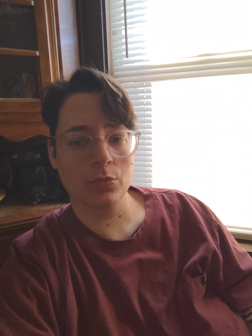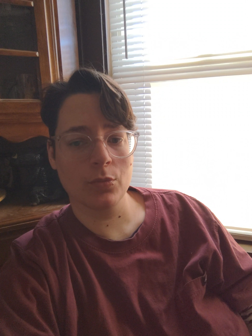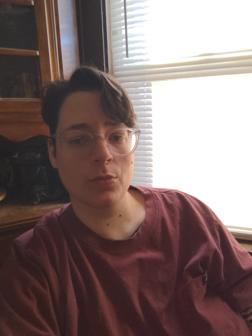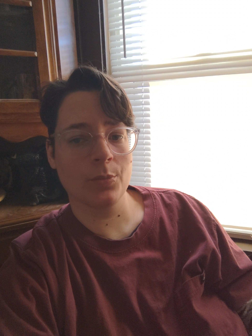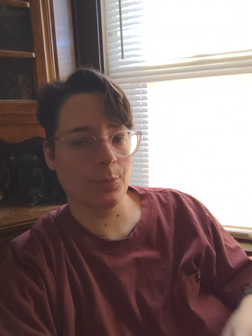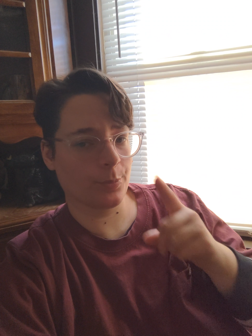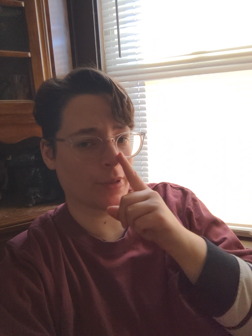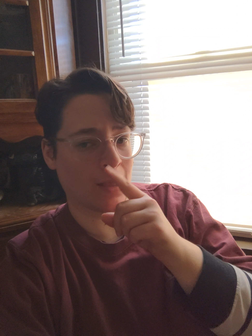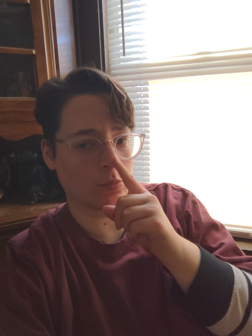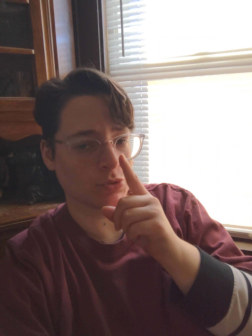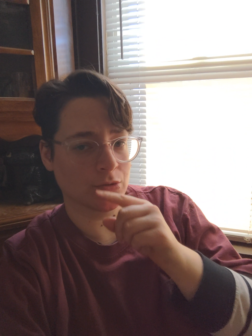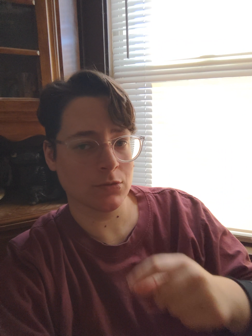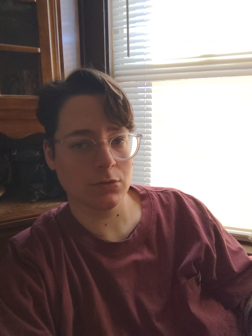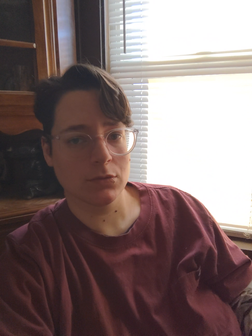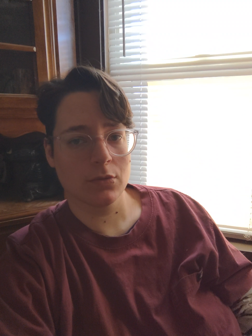mouse